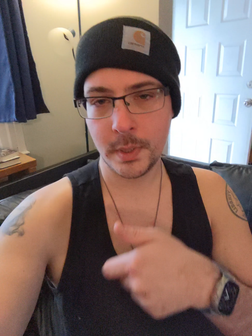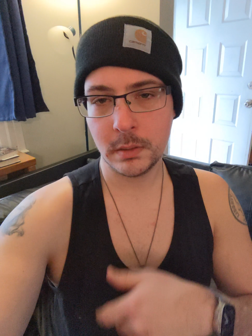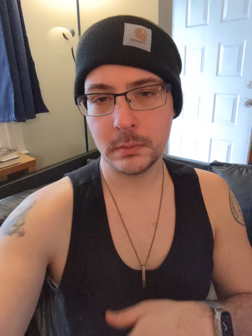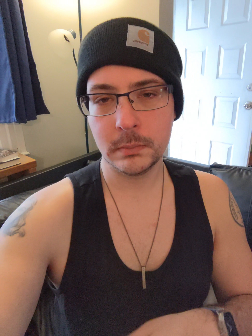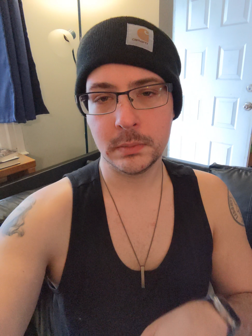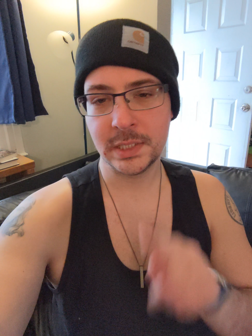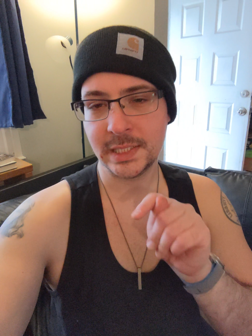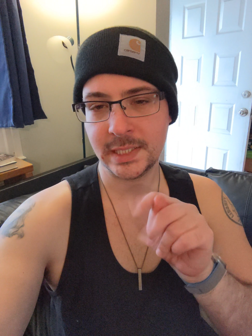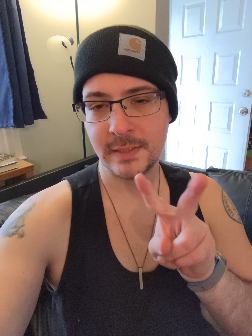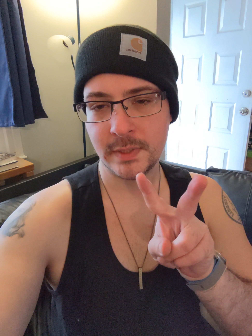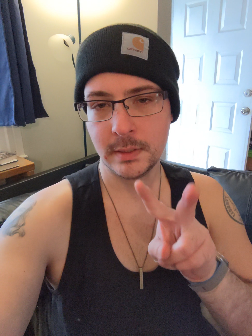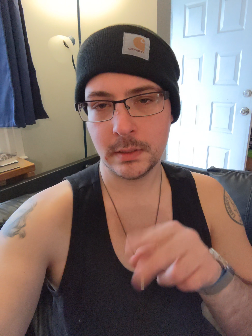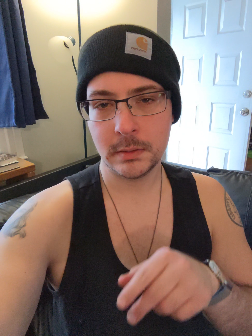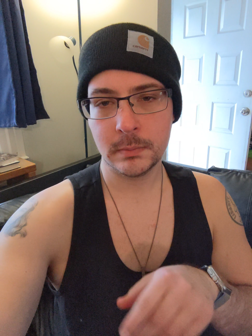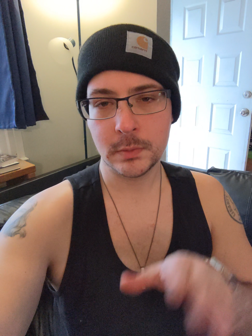TV